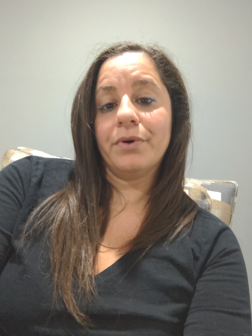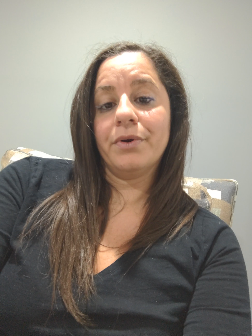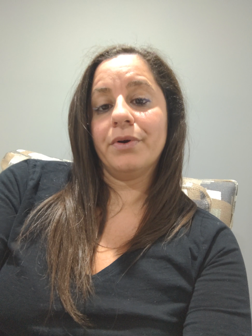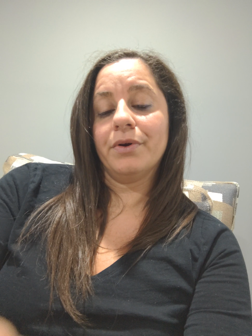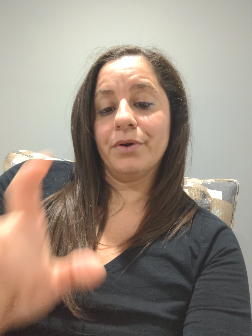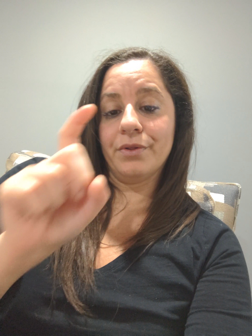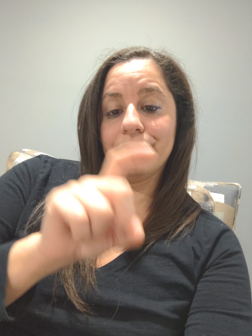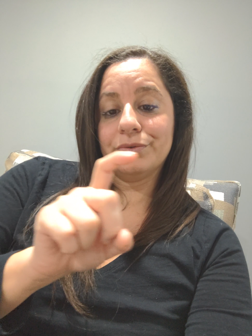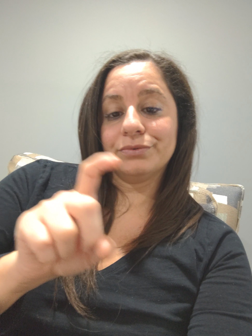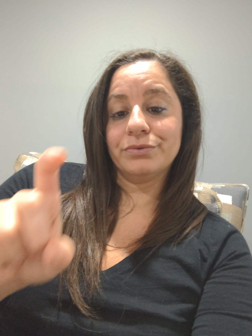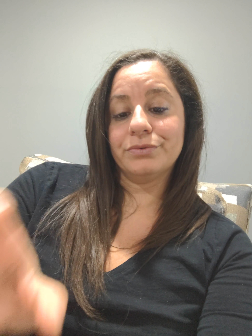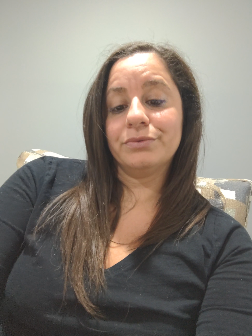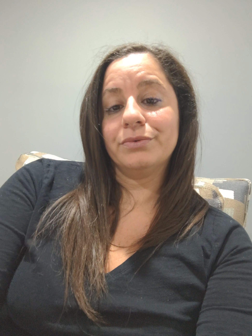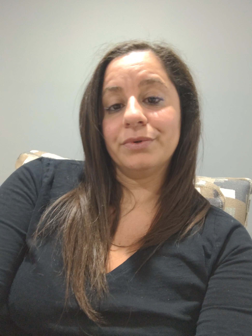closet